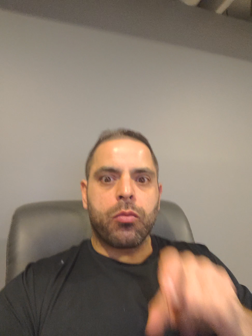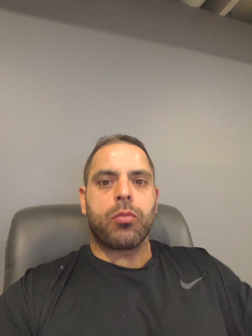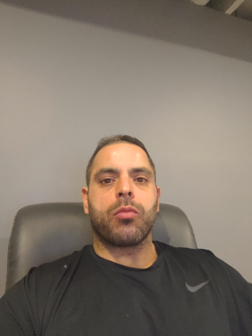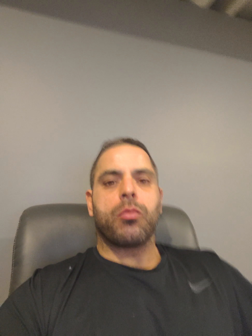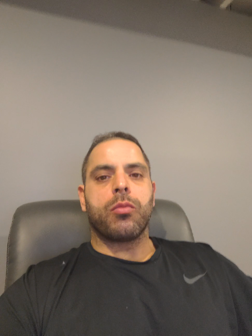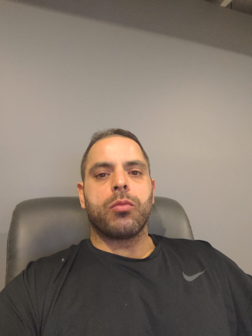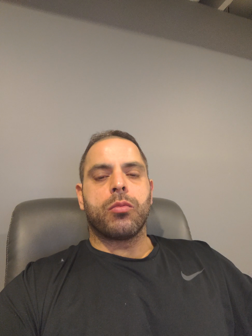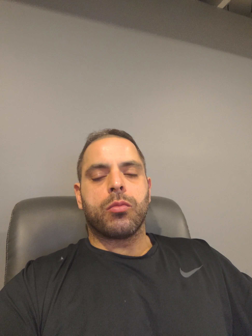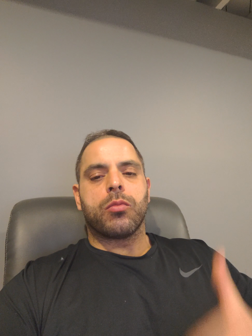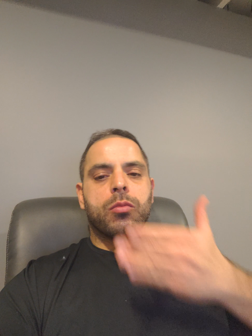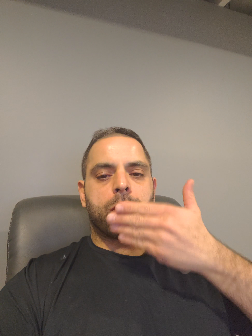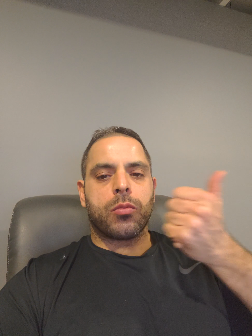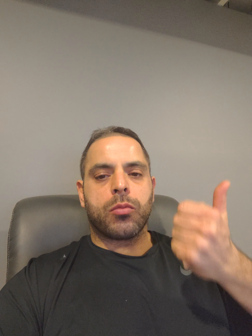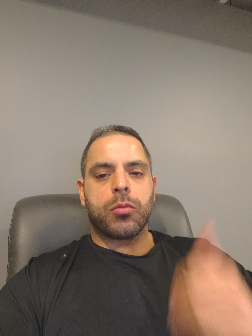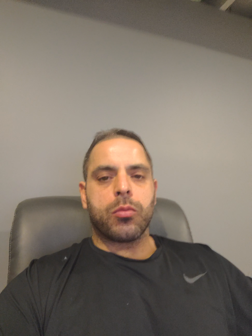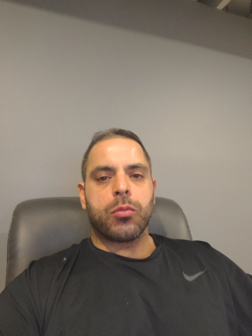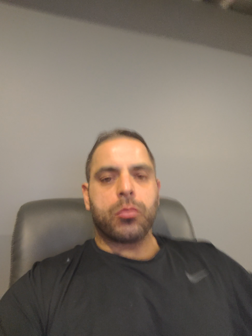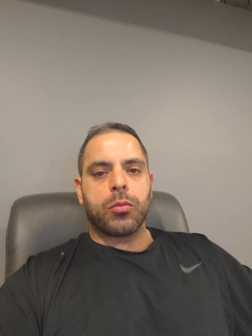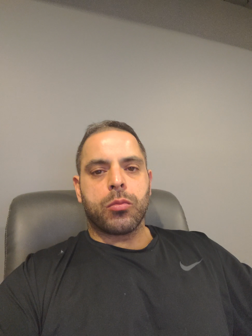better